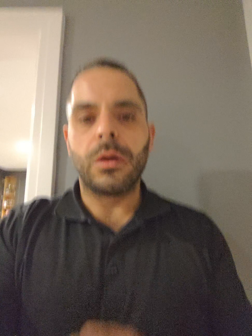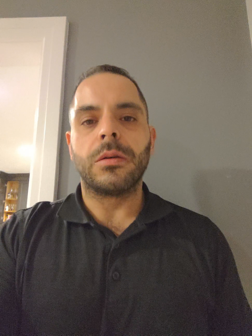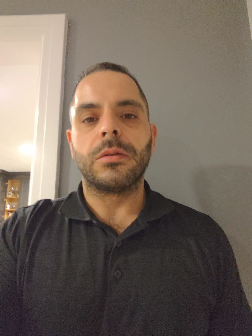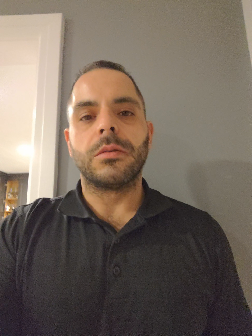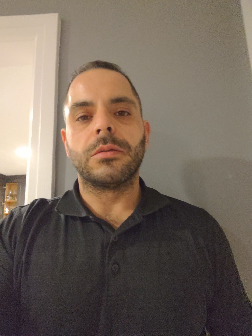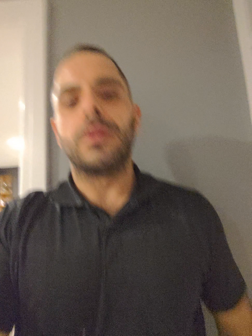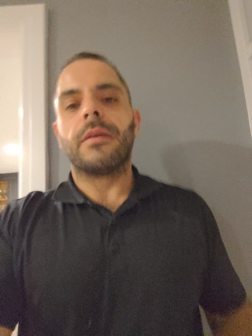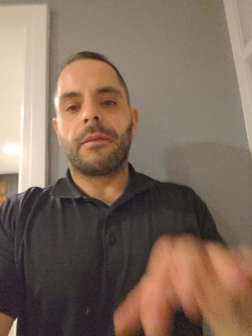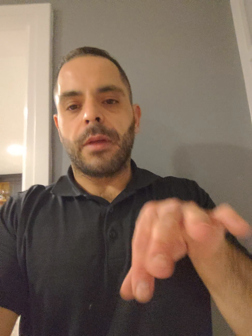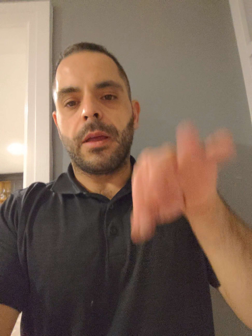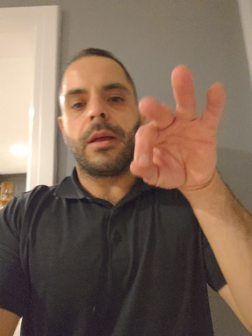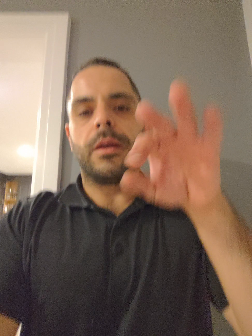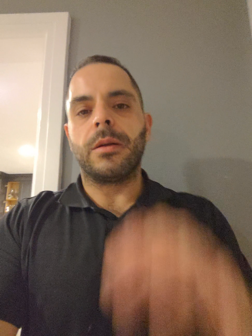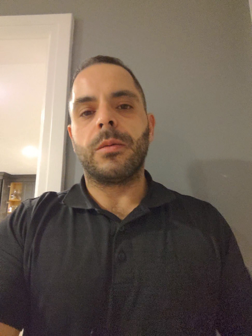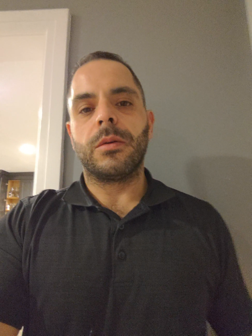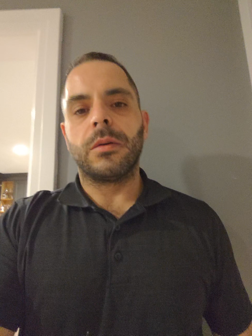find